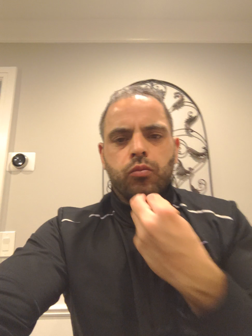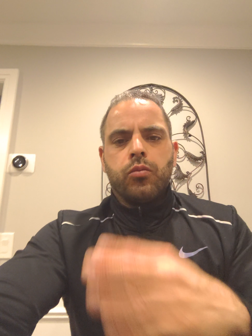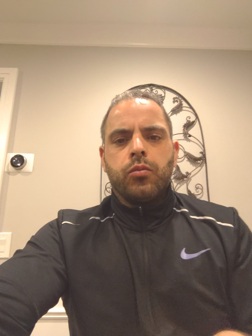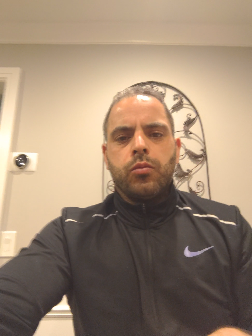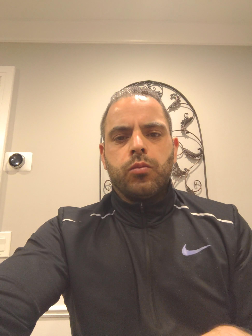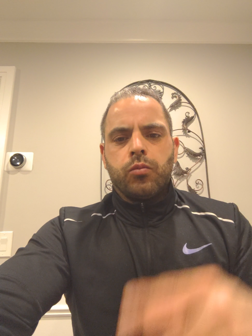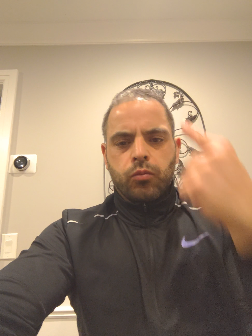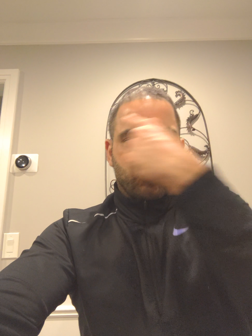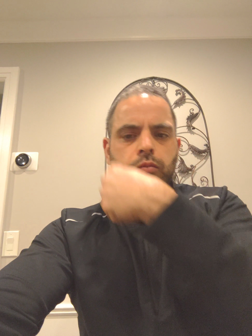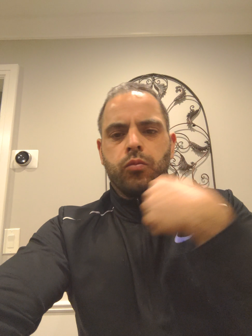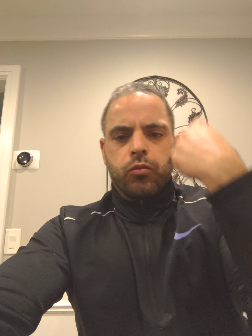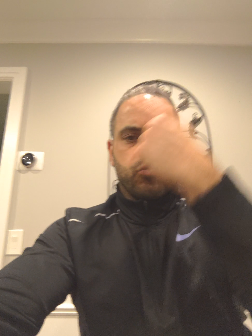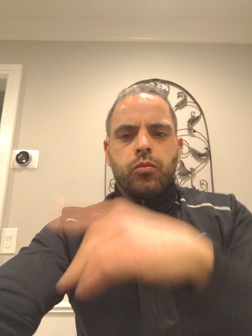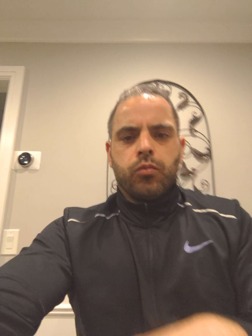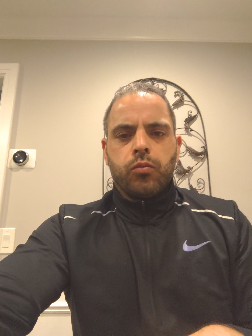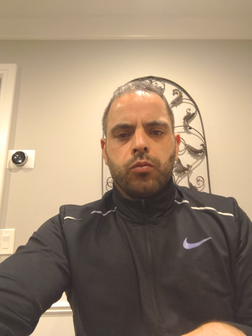face